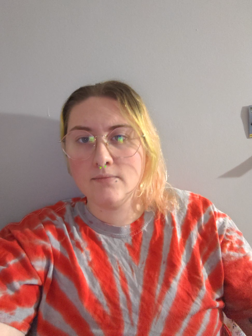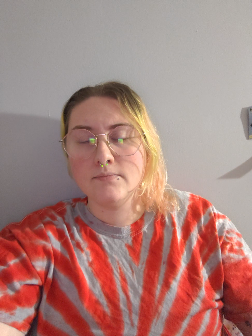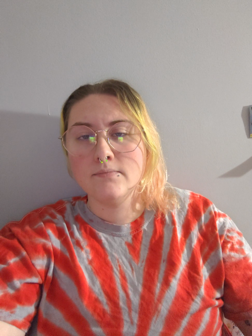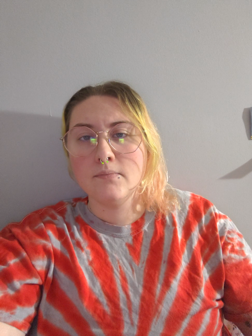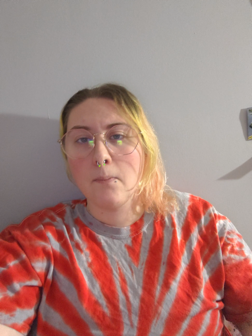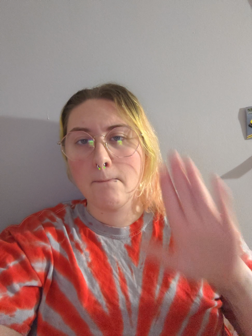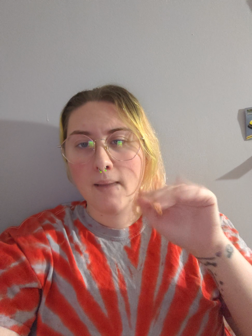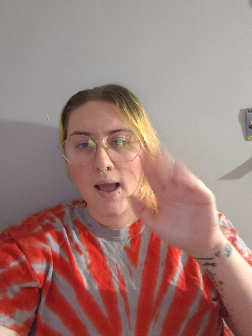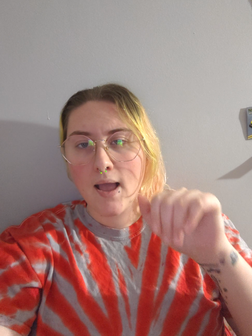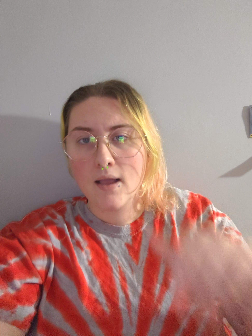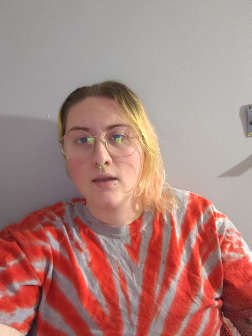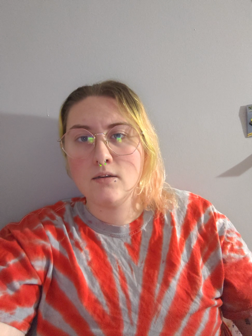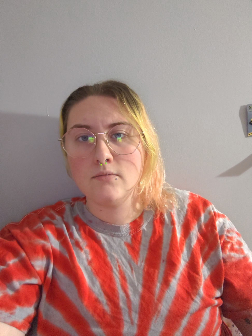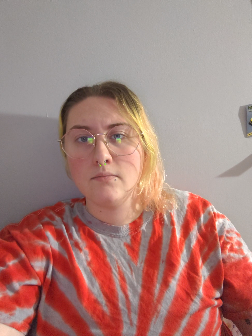bye